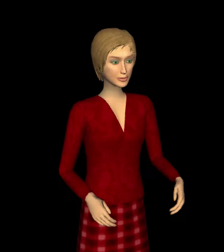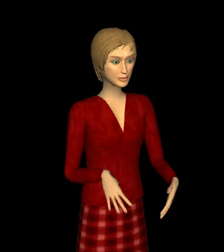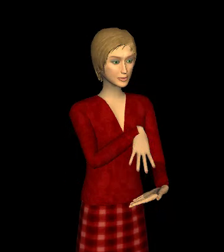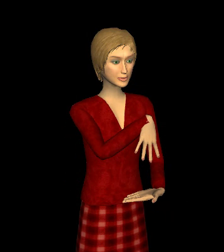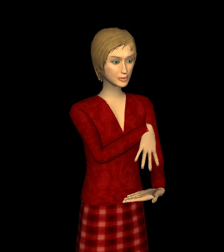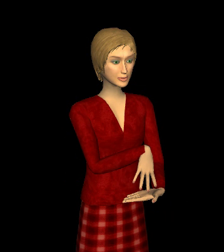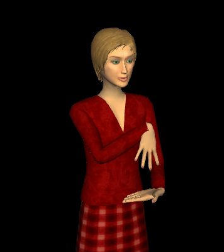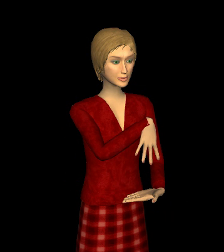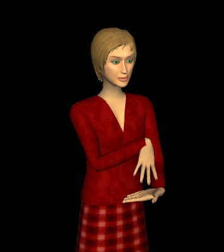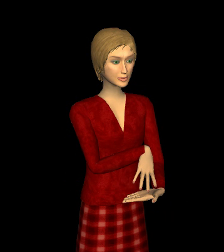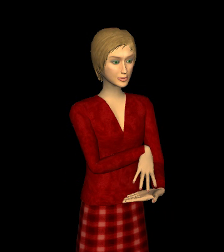أثينا